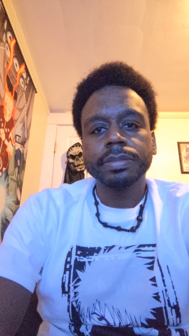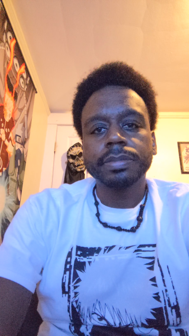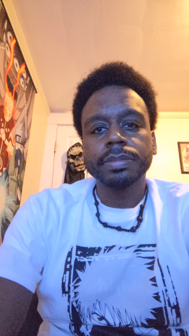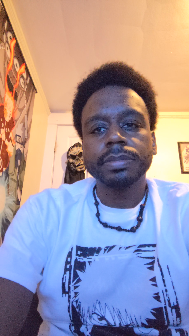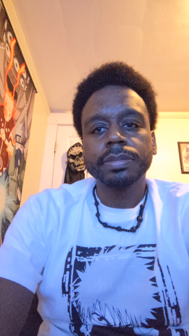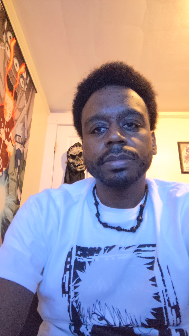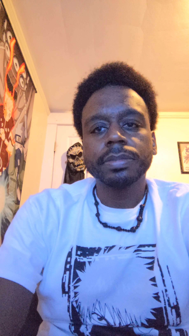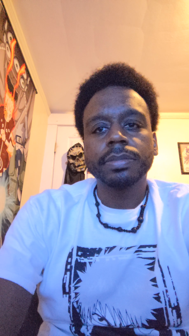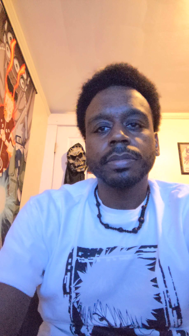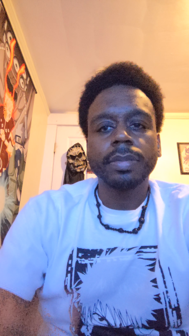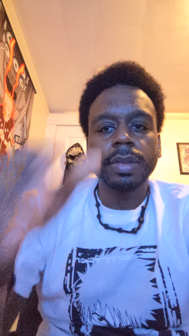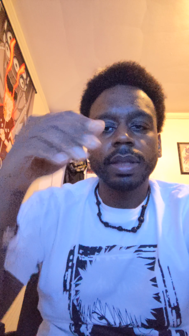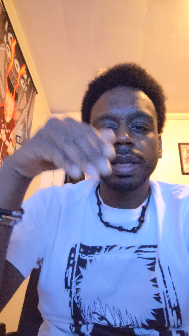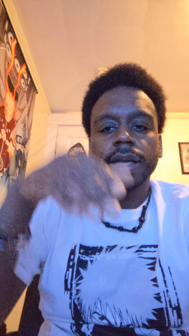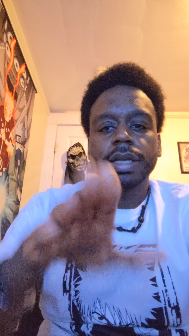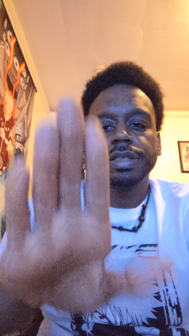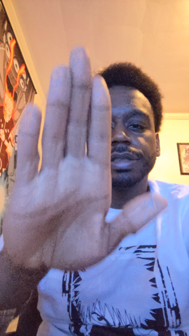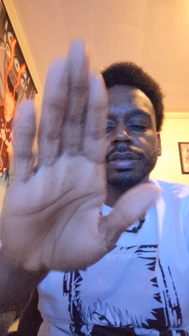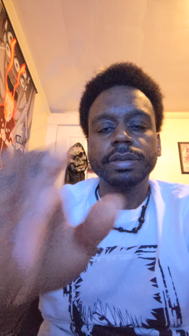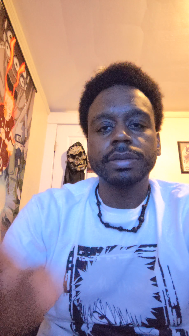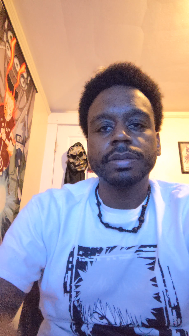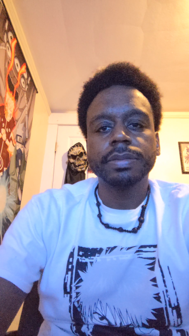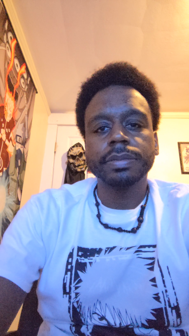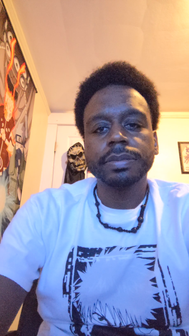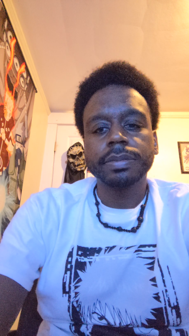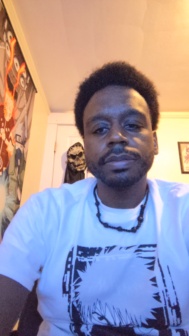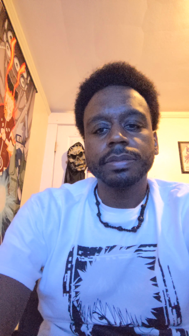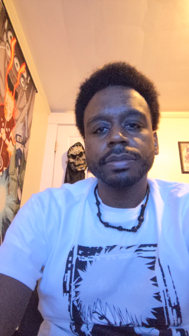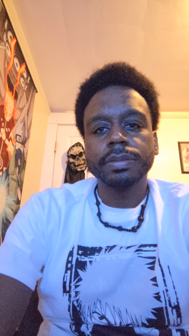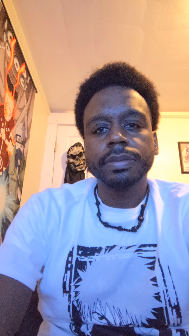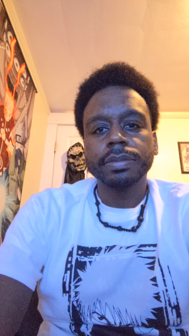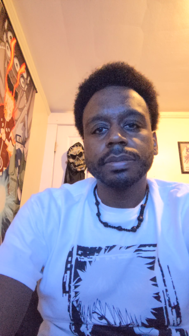enter